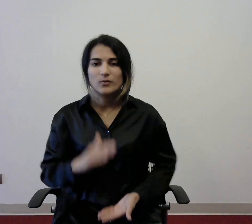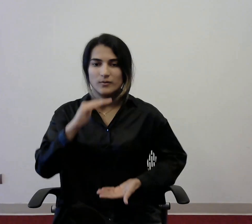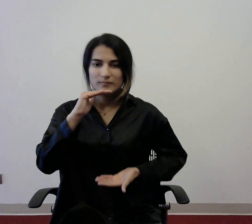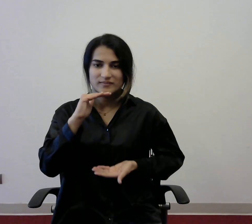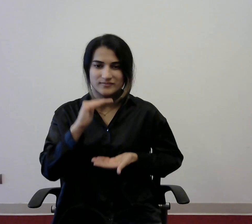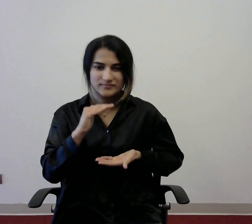balaca